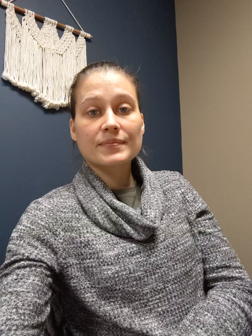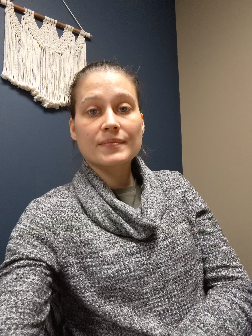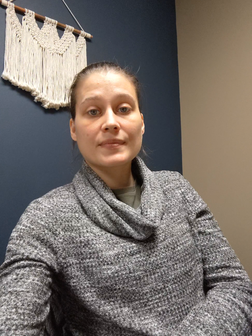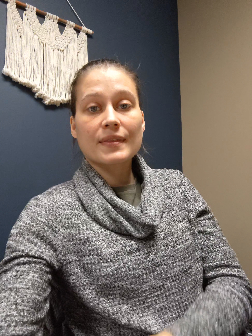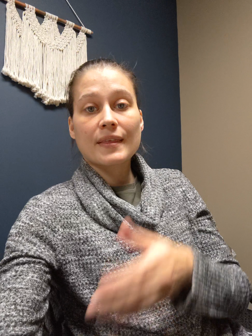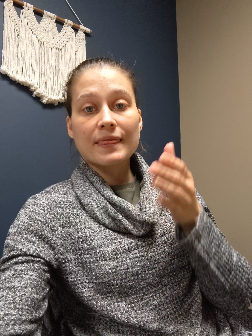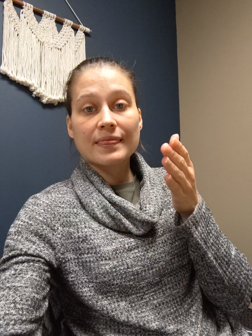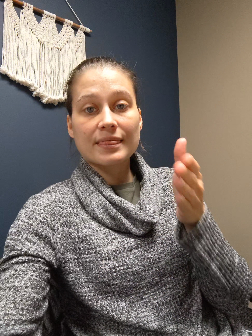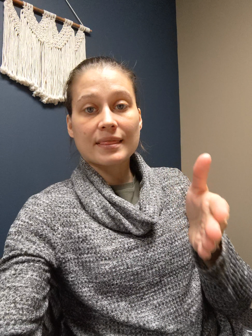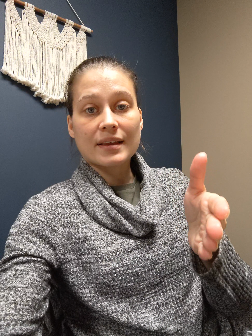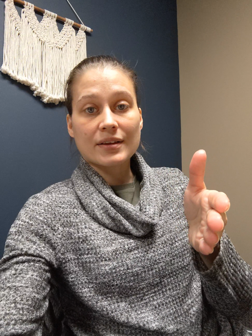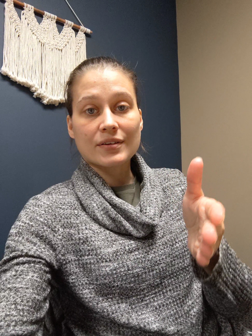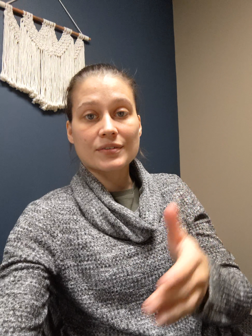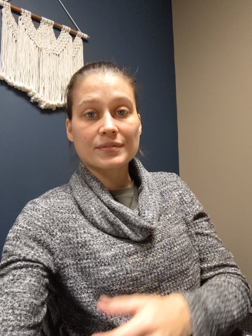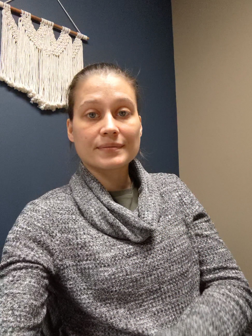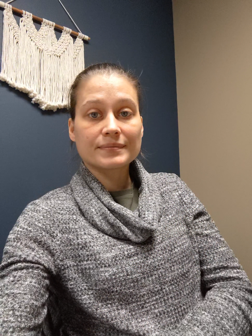there